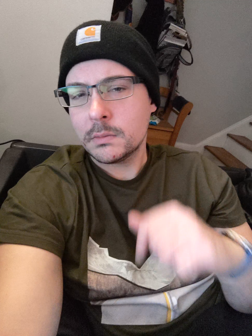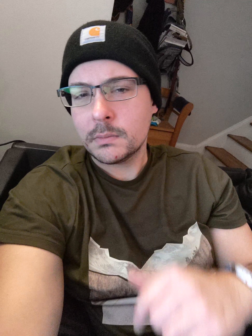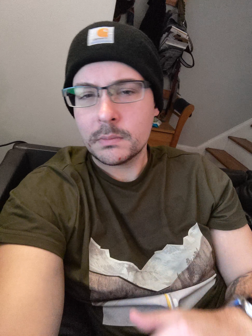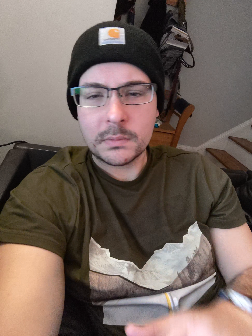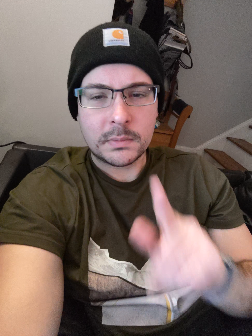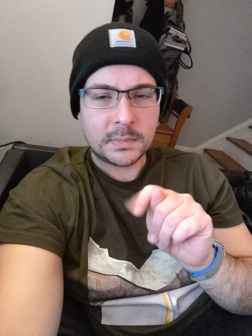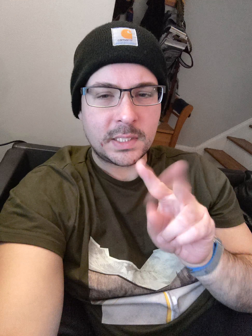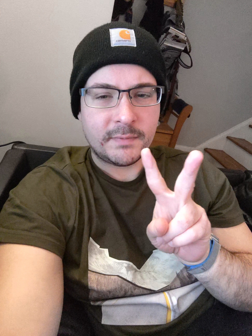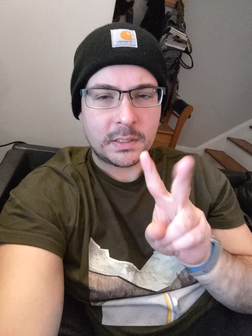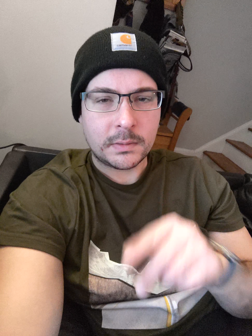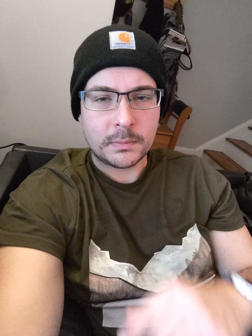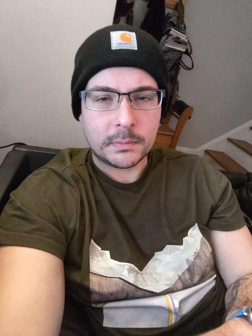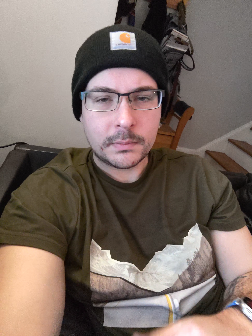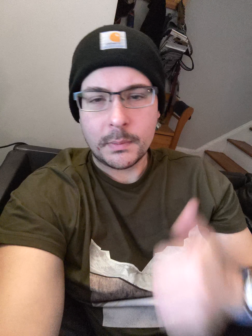TV